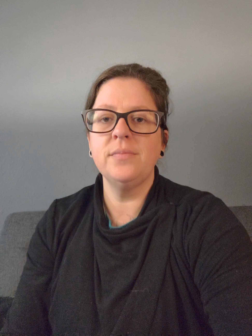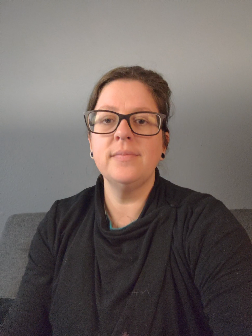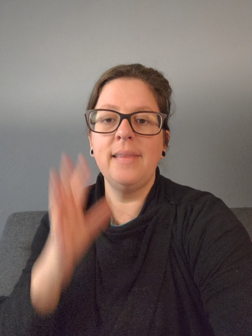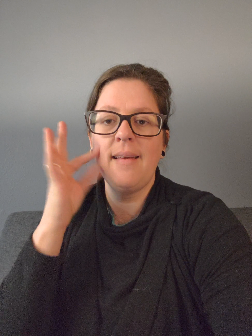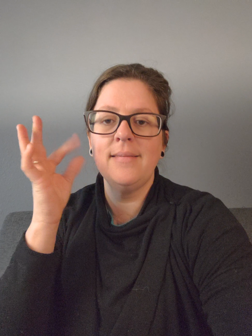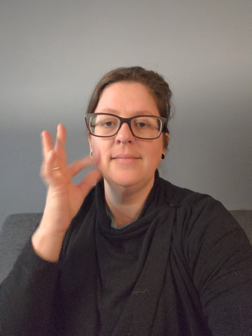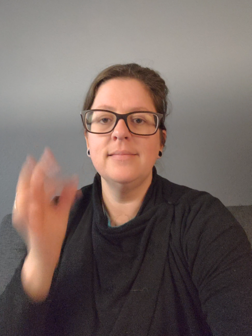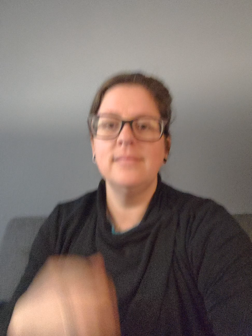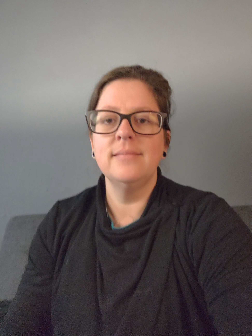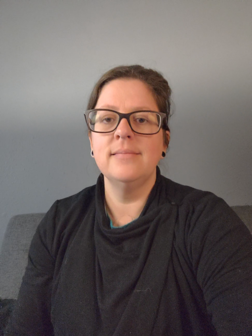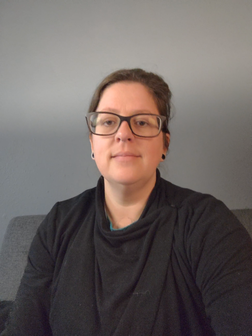cat